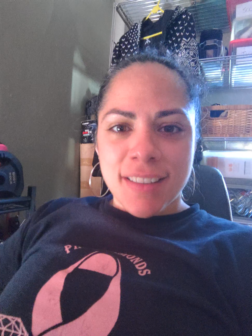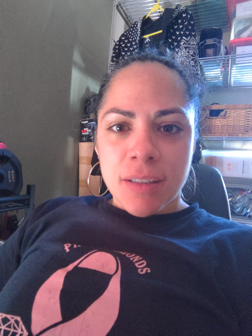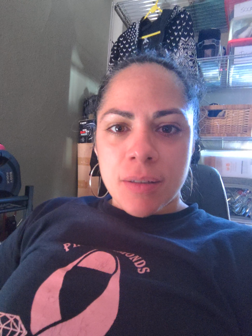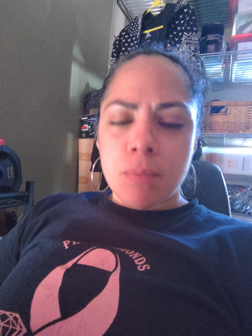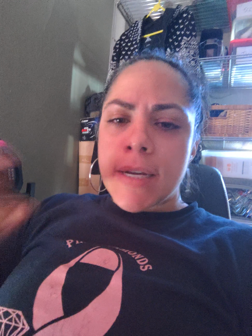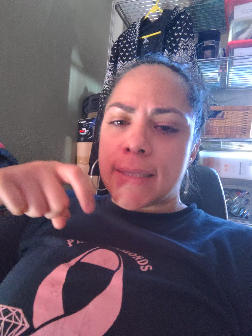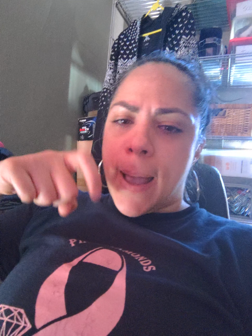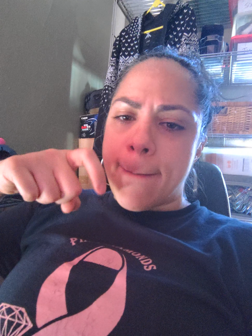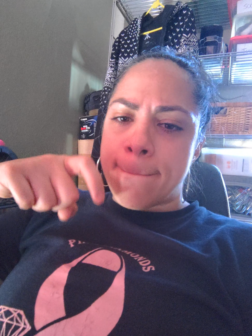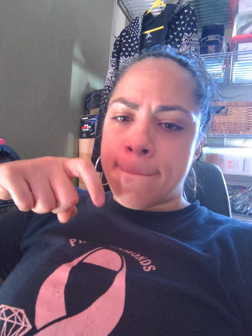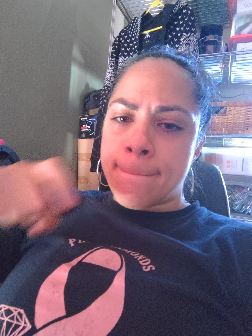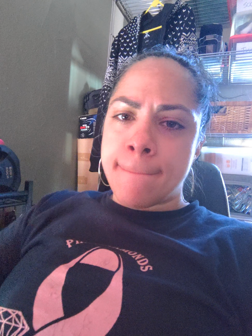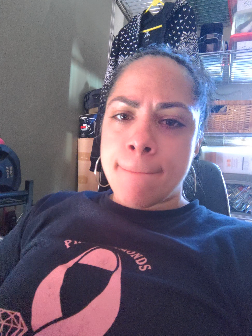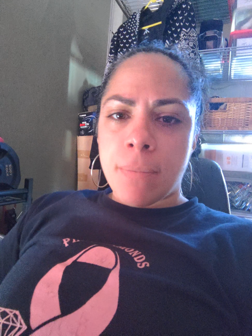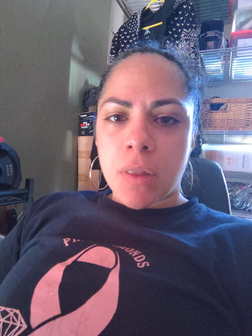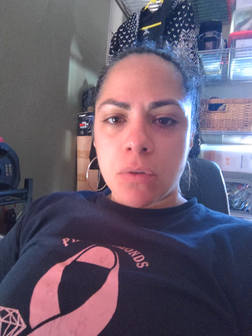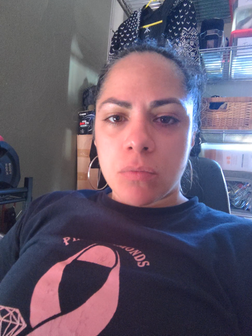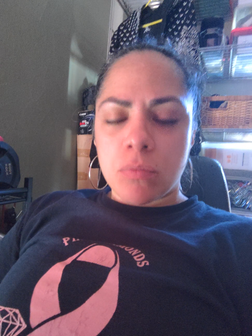time